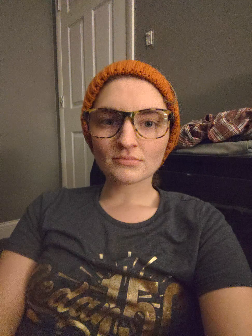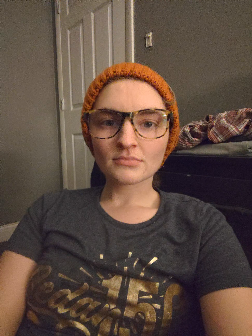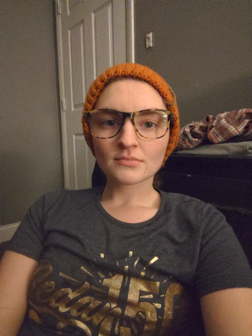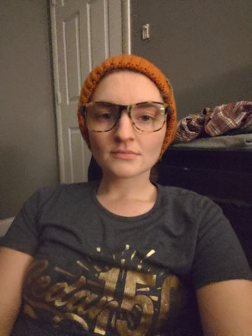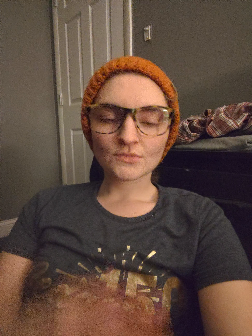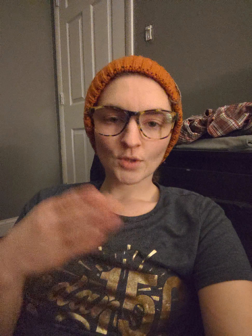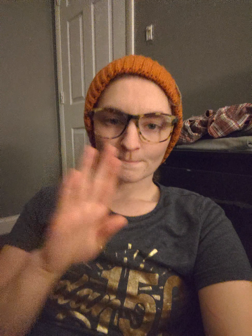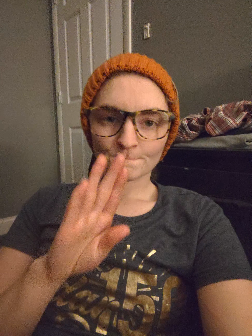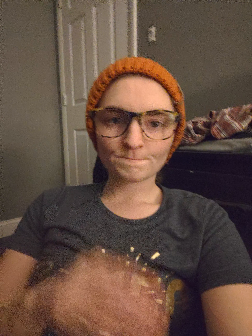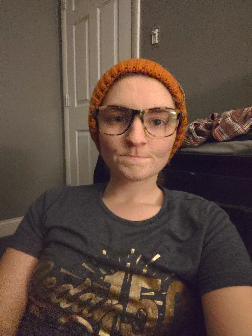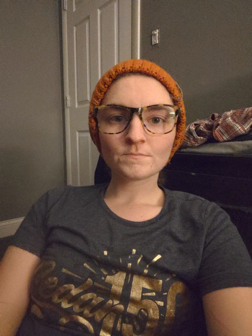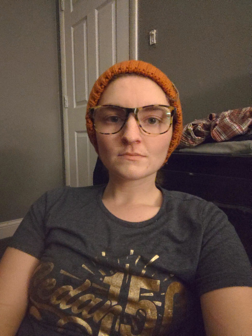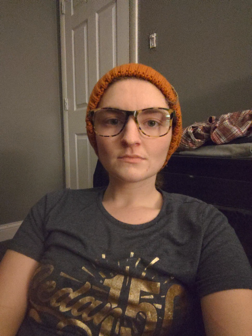close